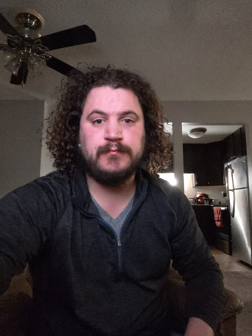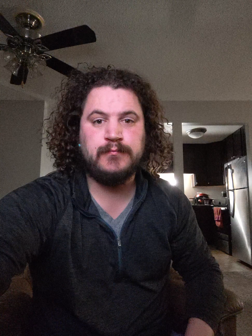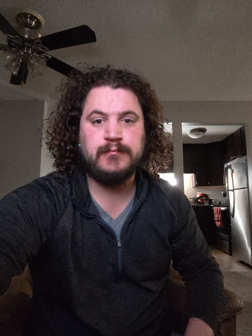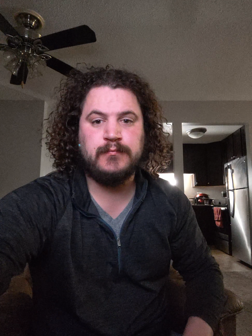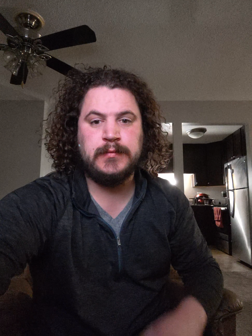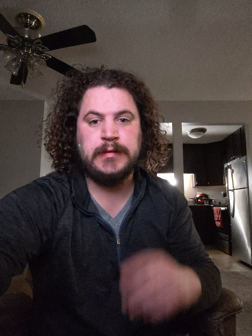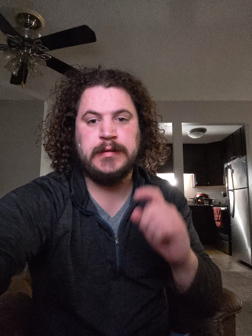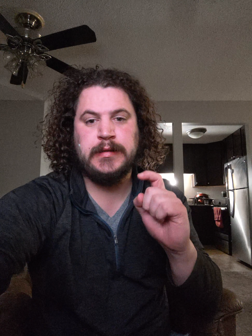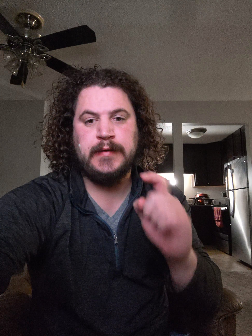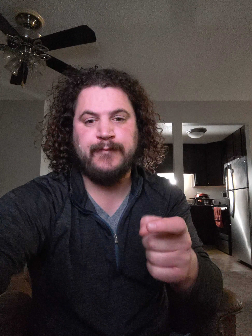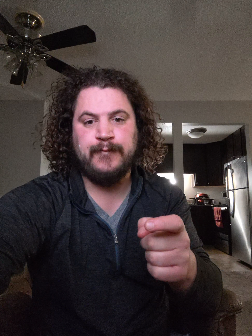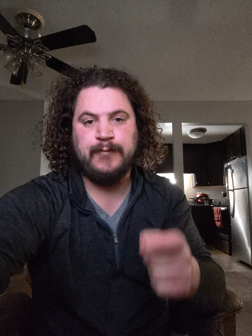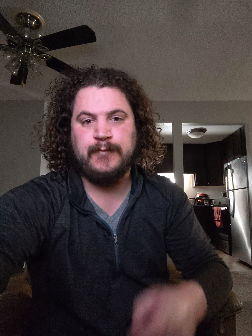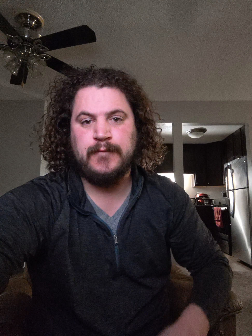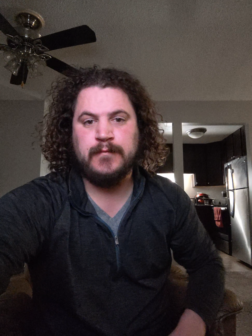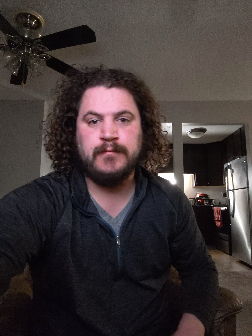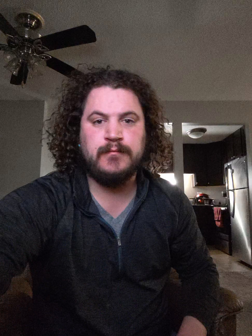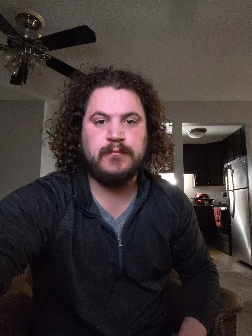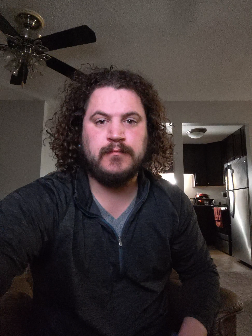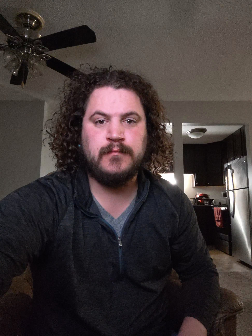give